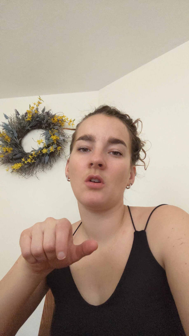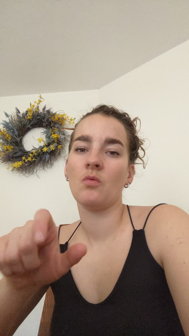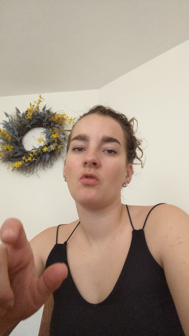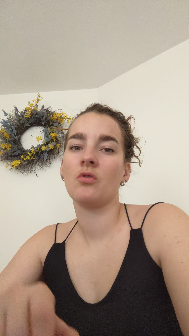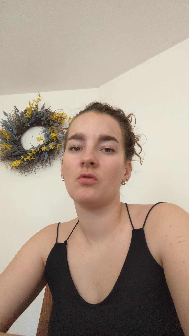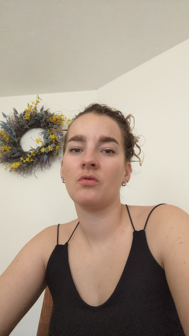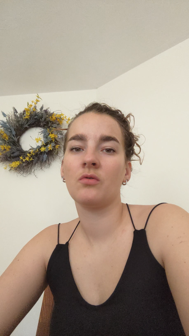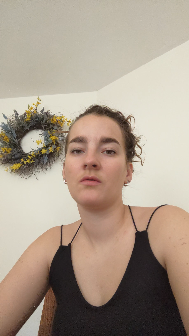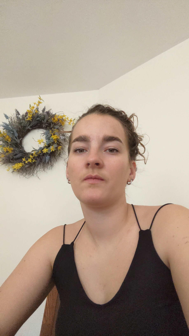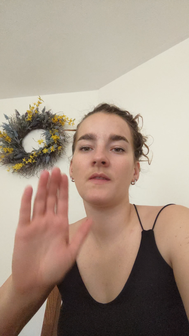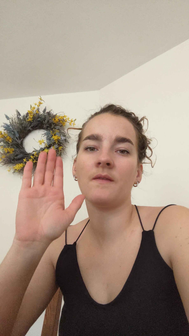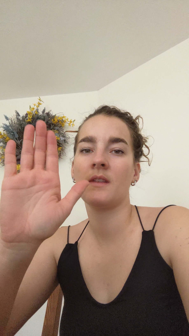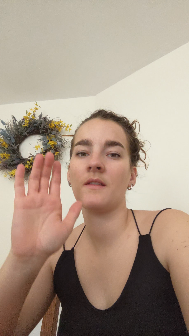give me five